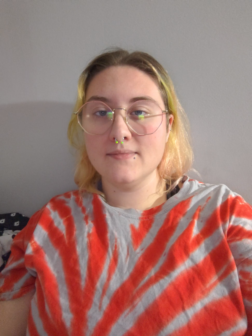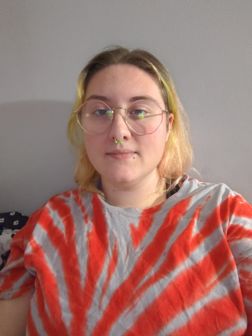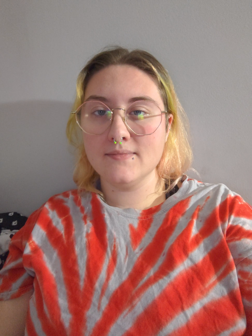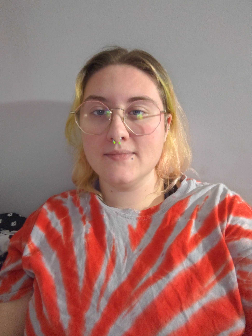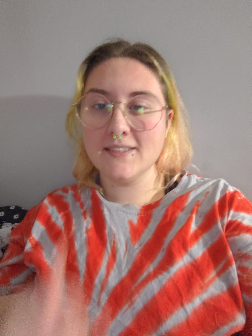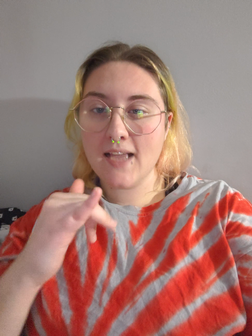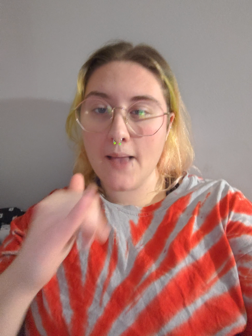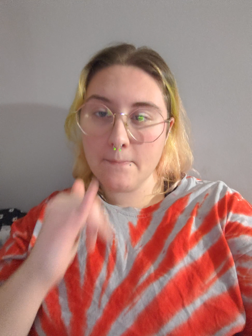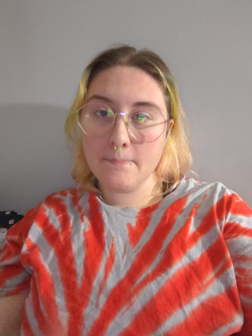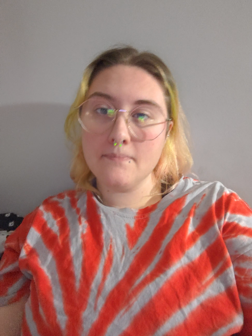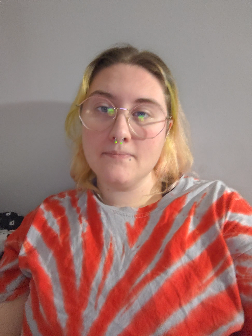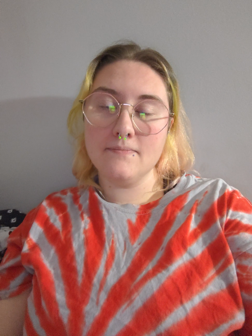same